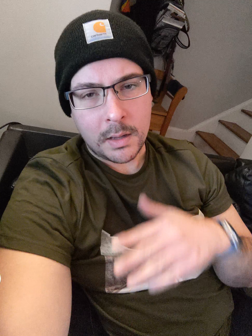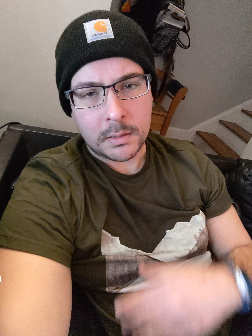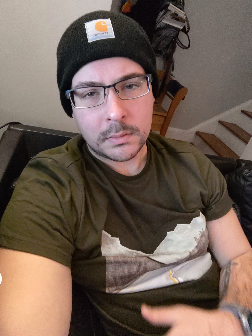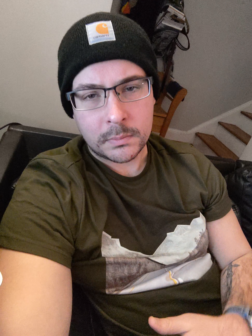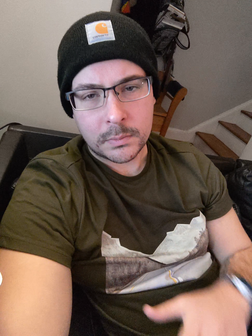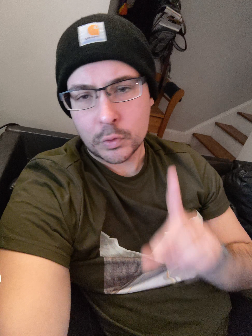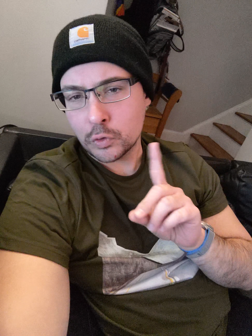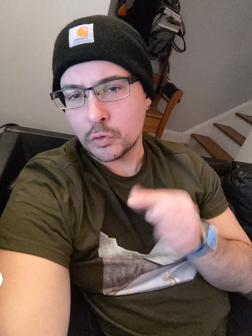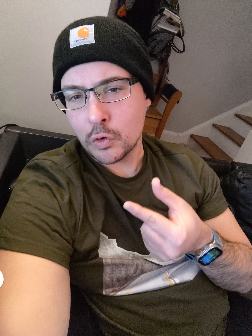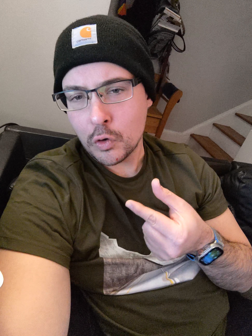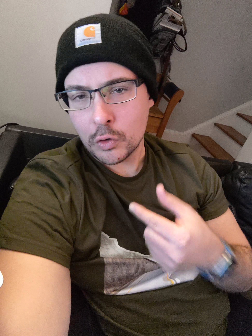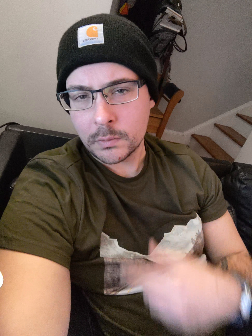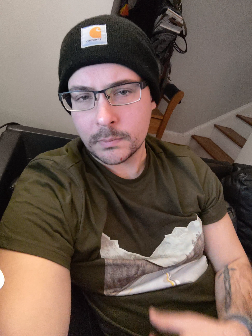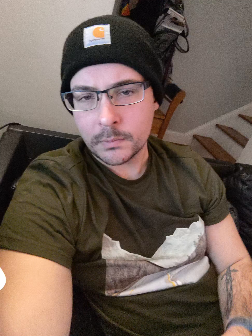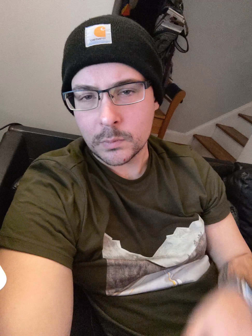dog